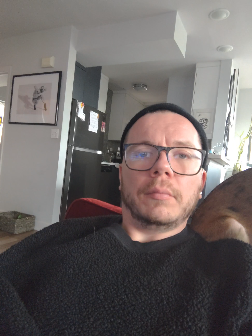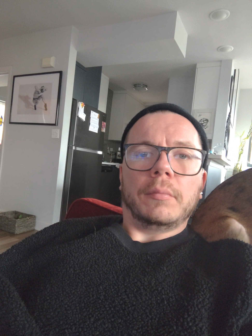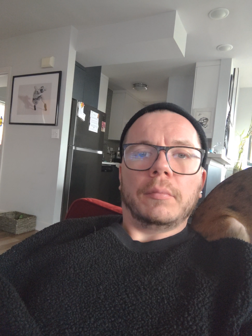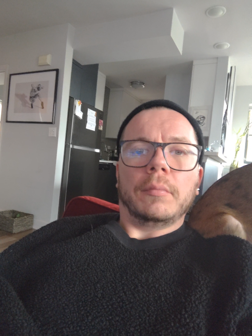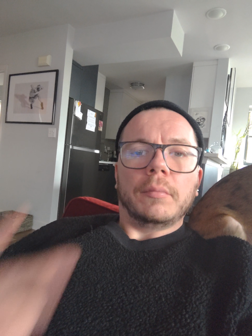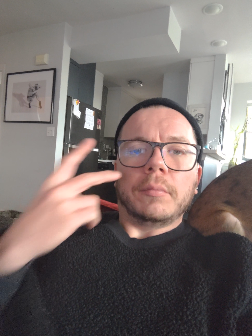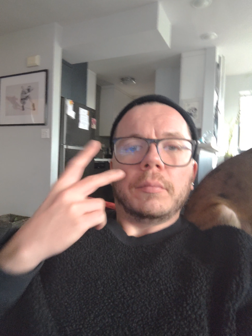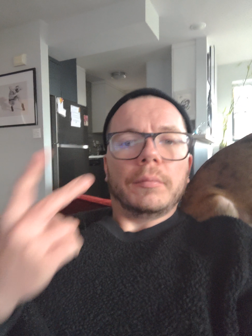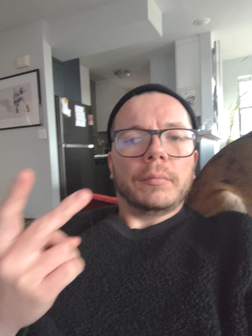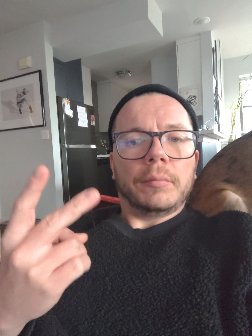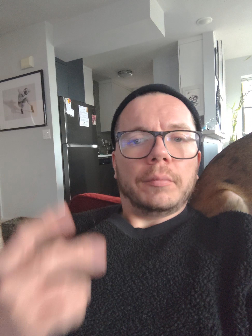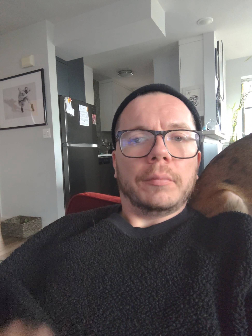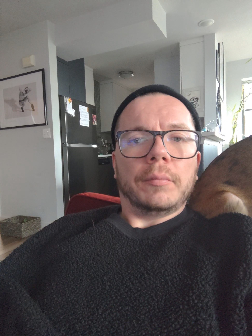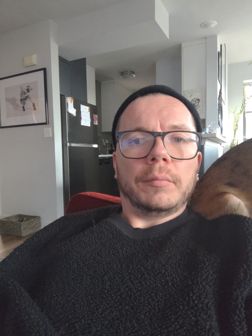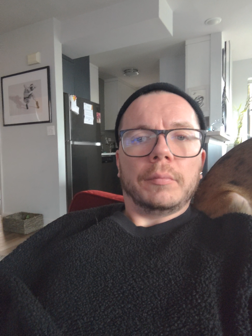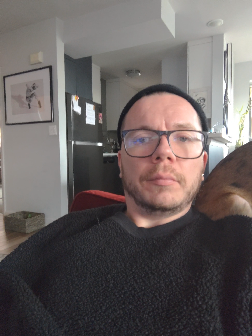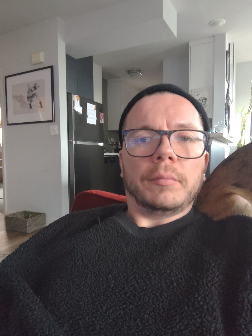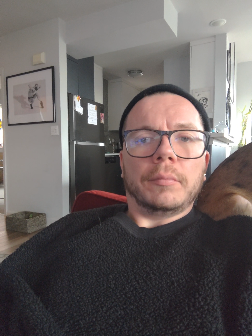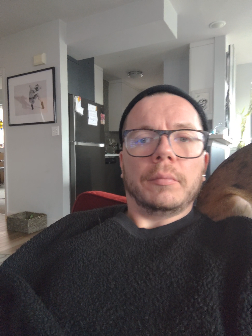see